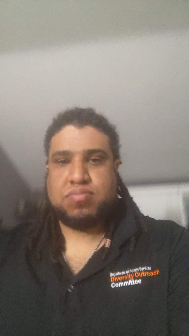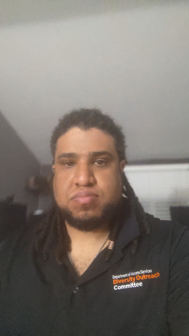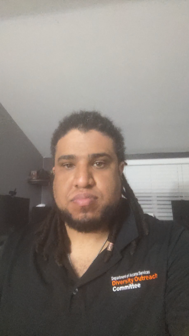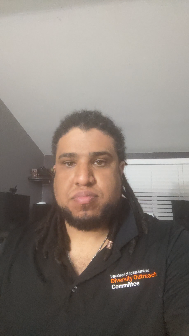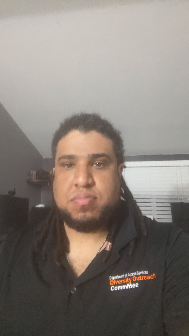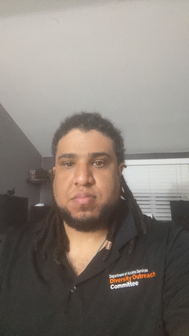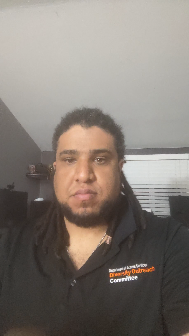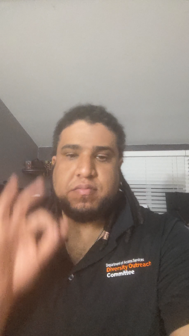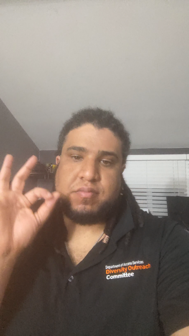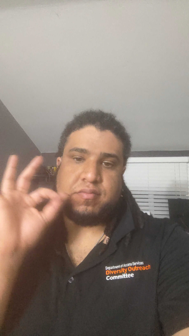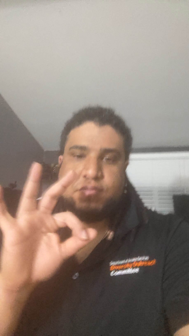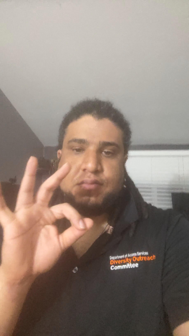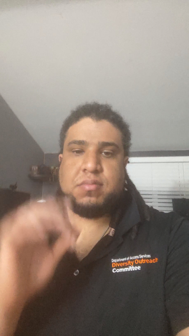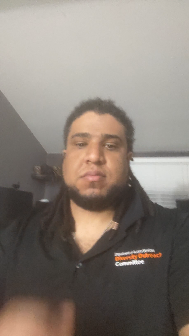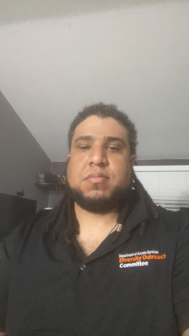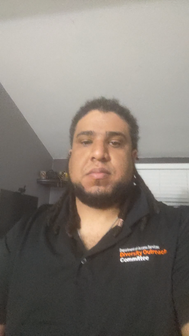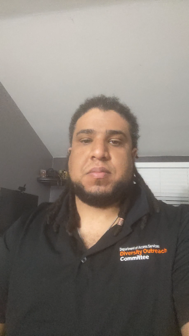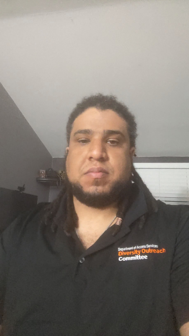fit